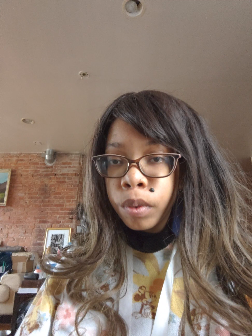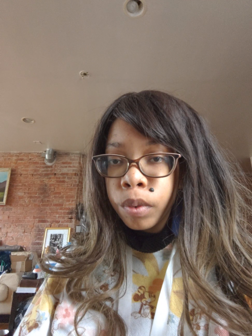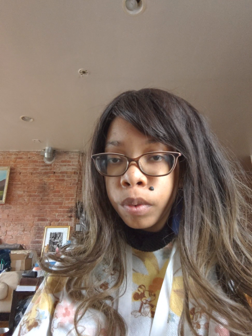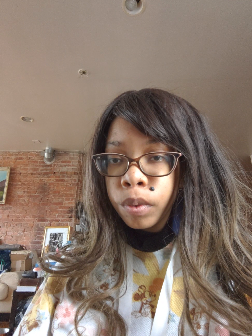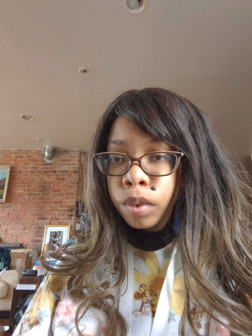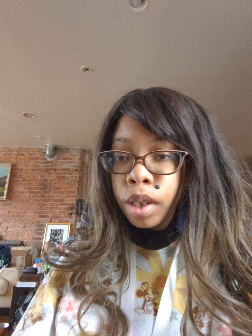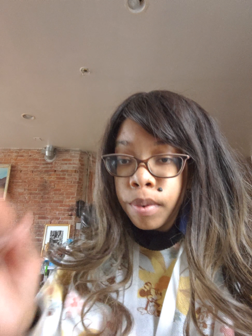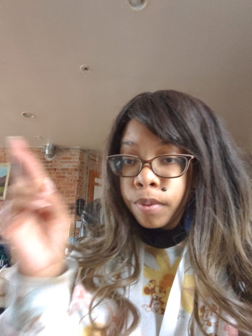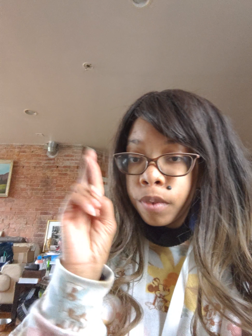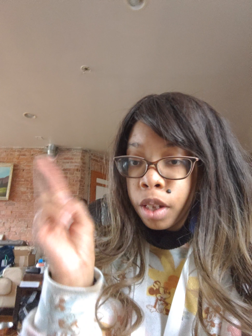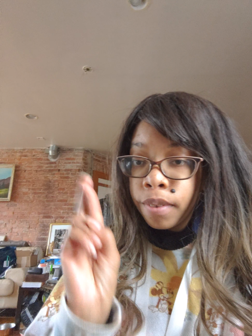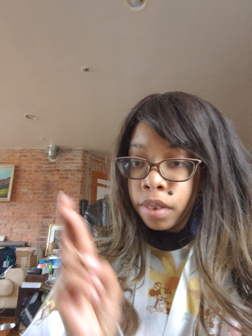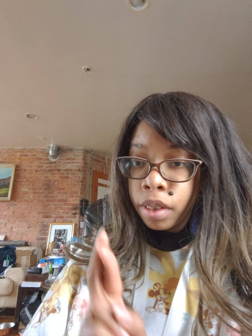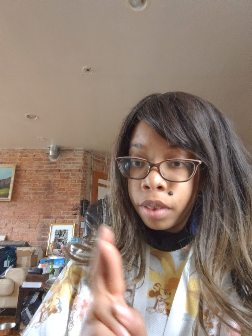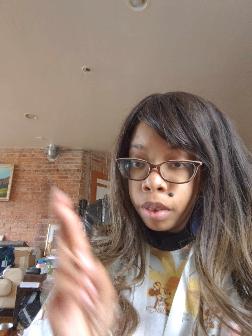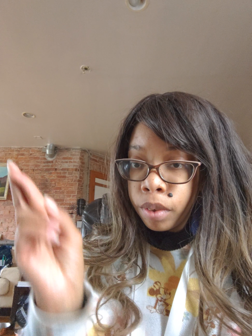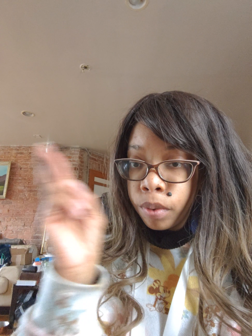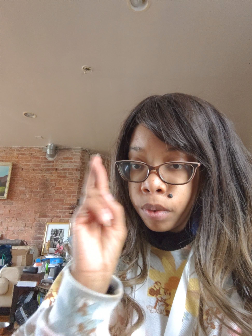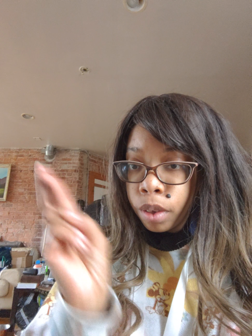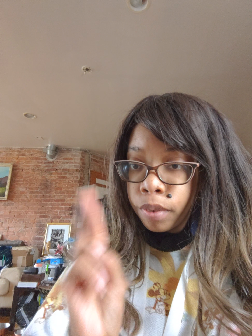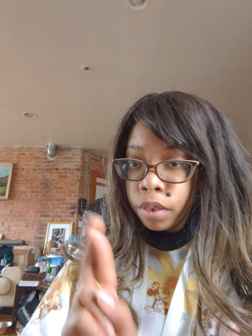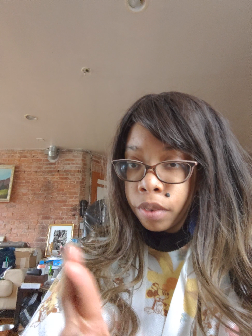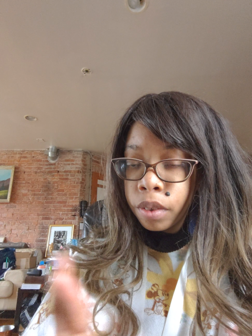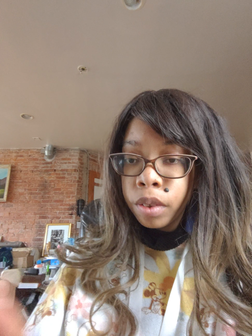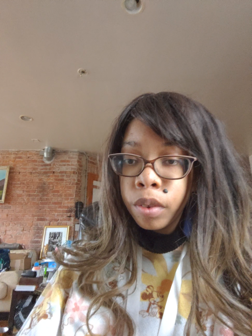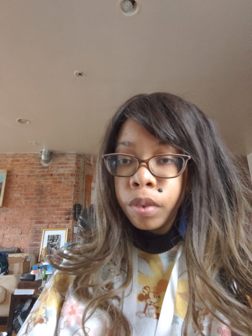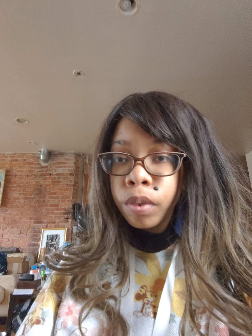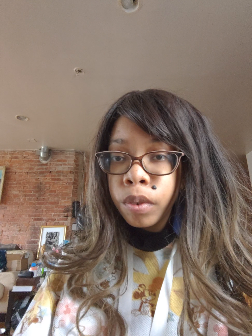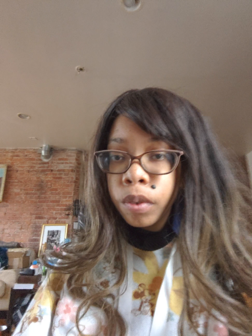refrigerator